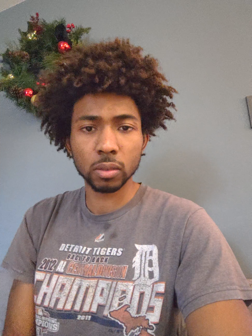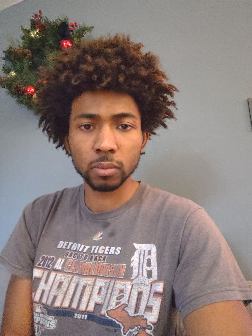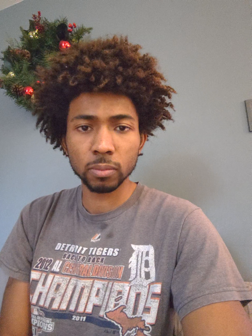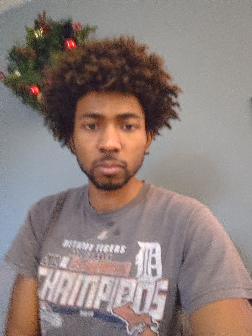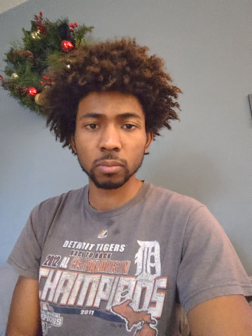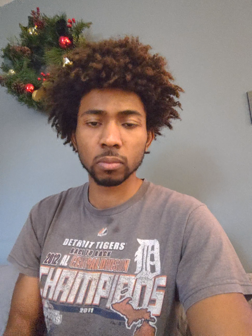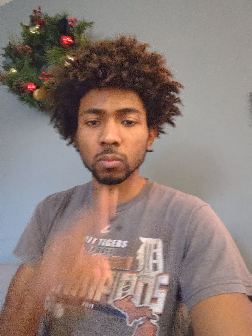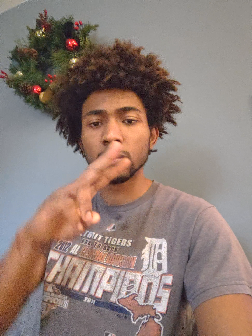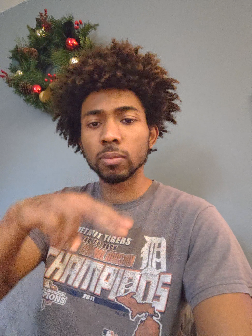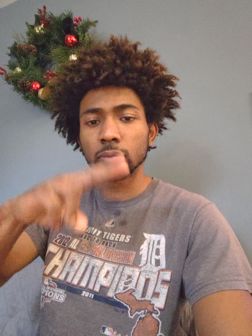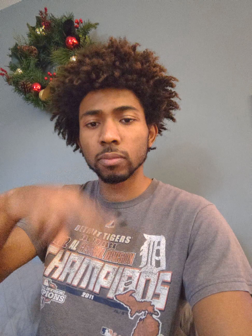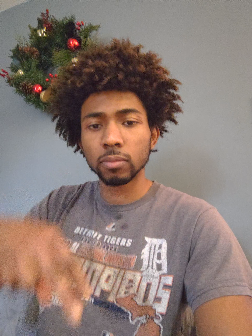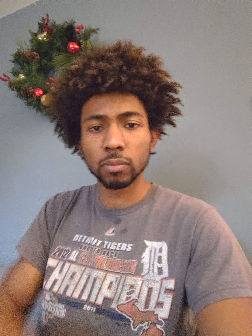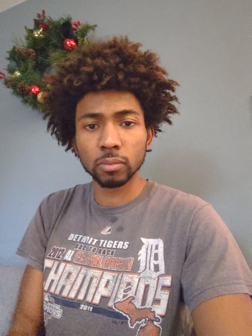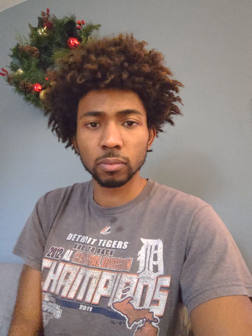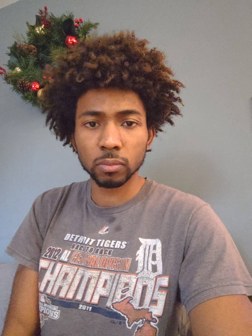read